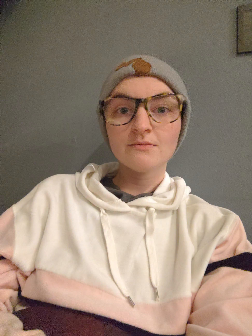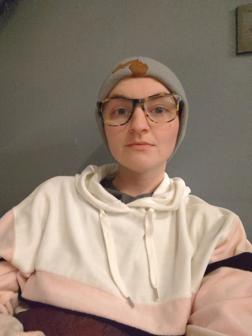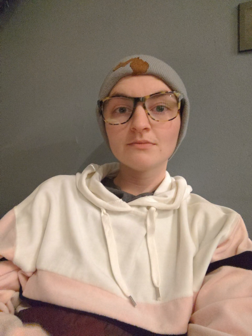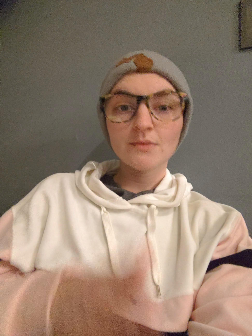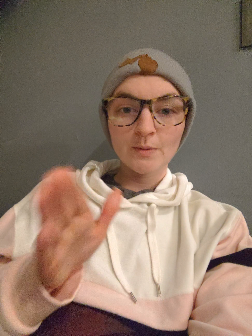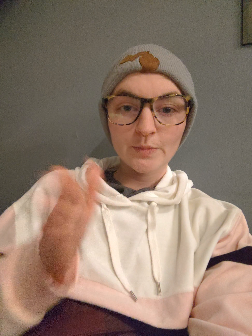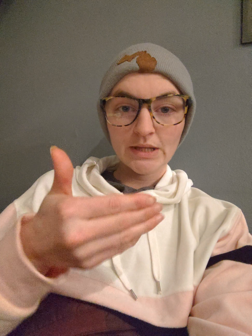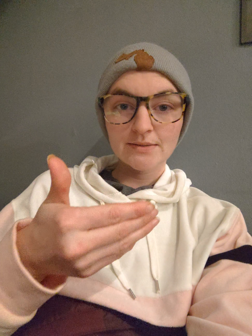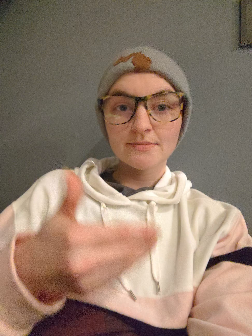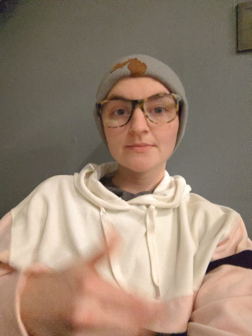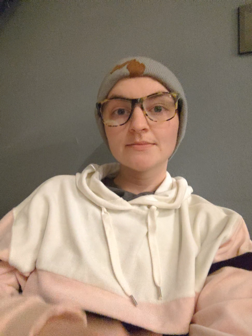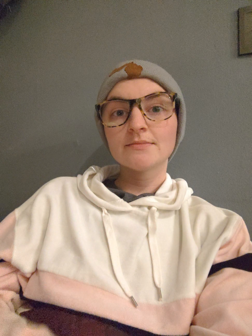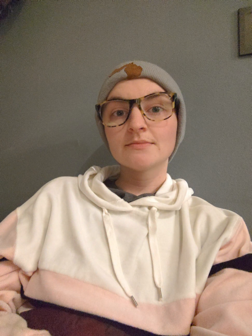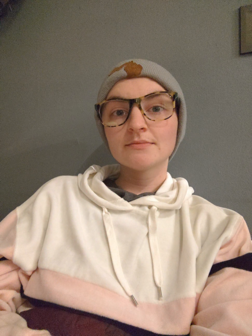room